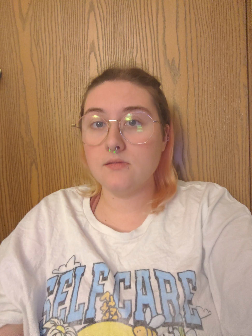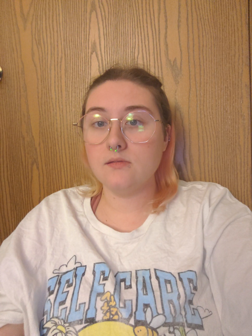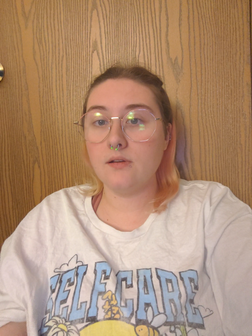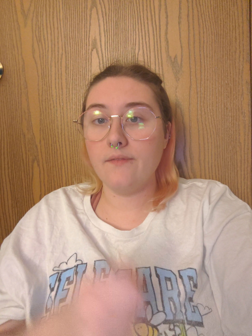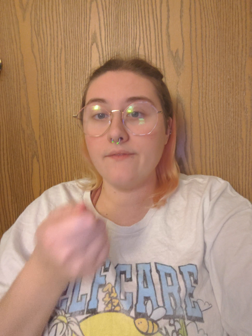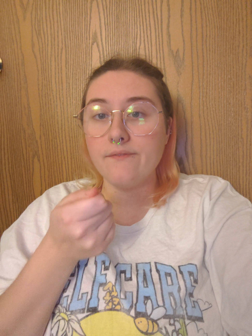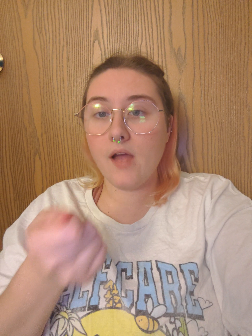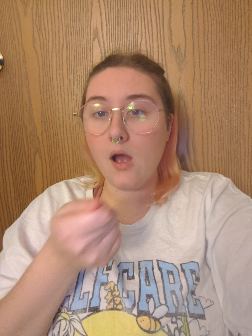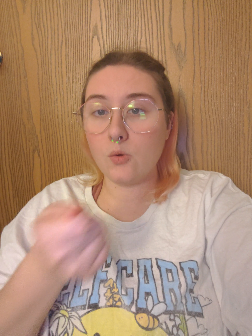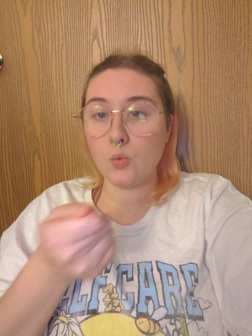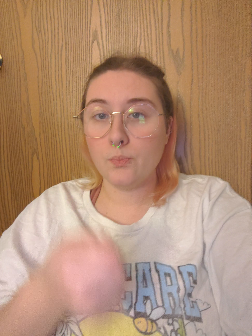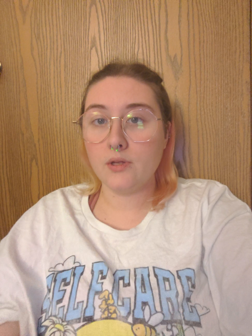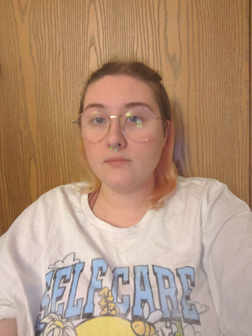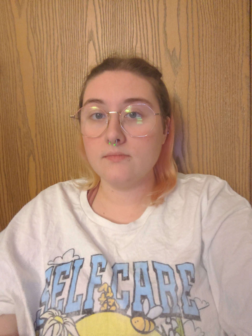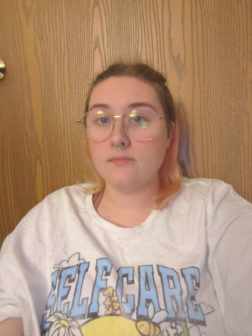vacuum